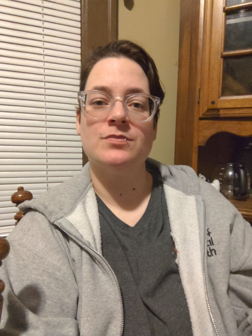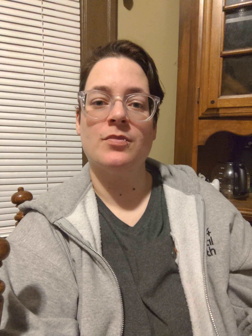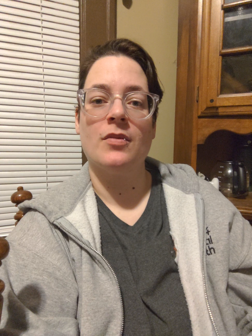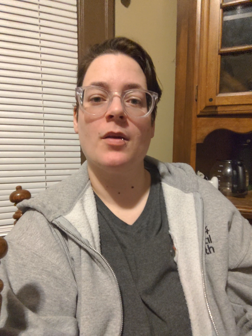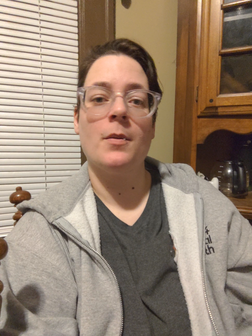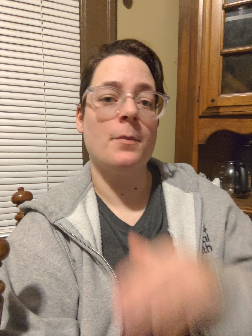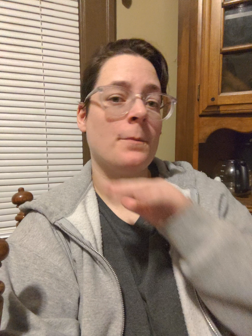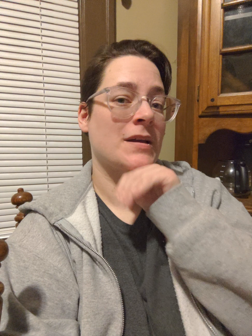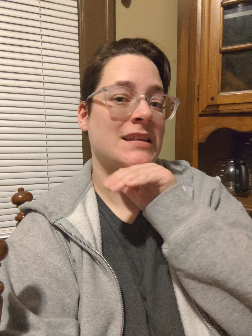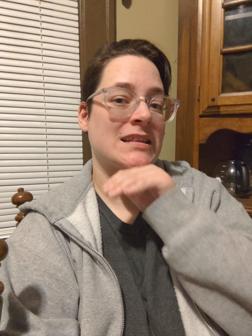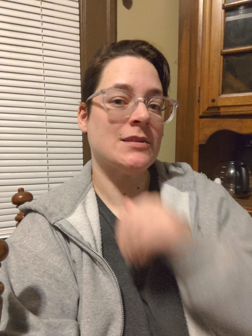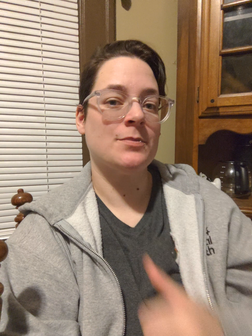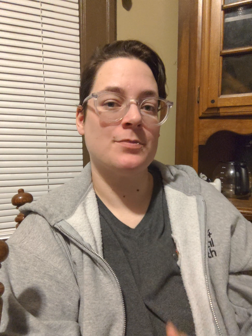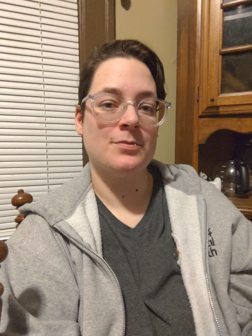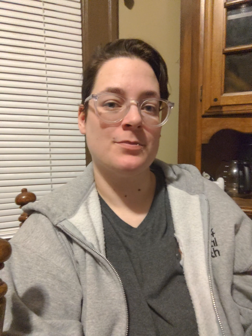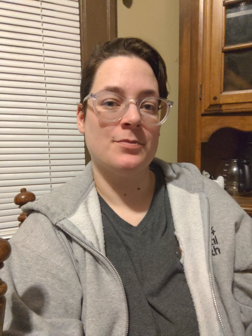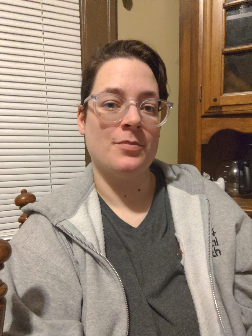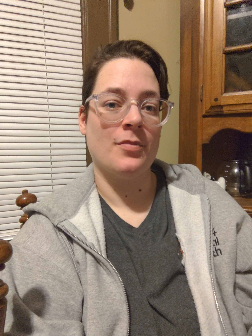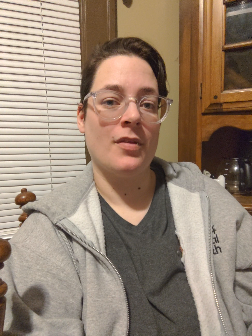pig